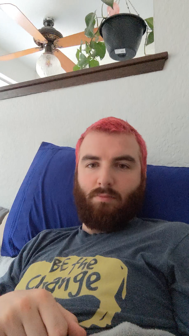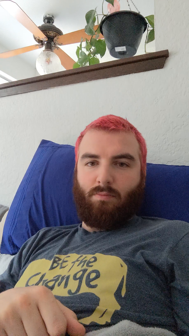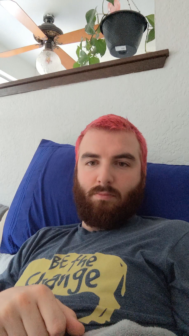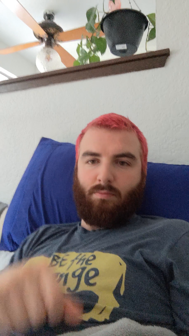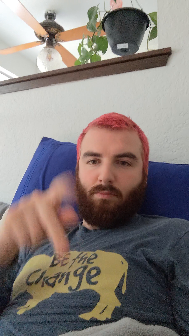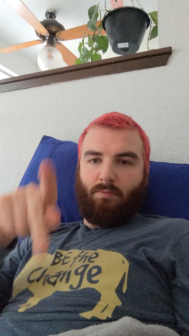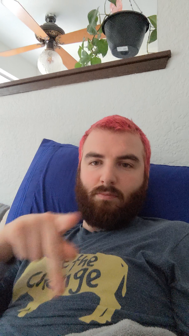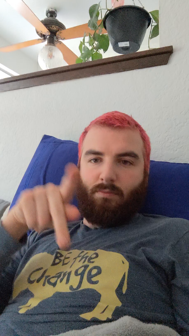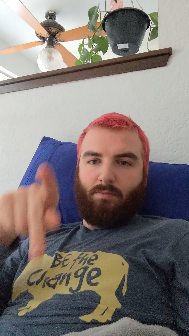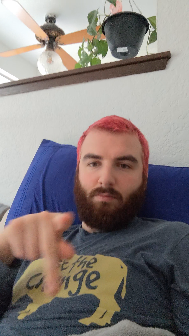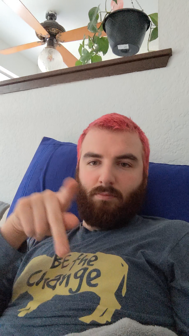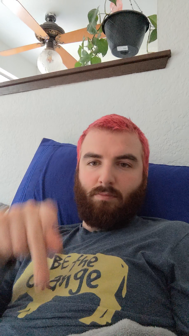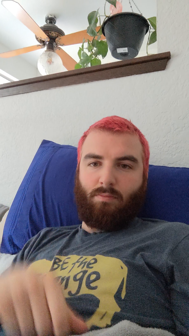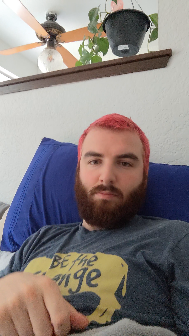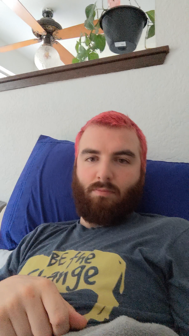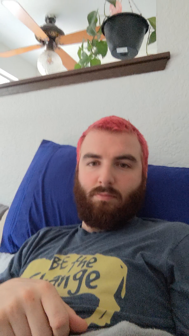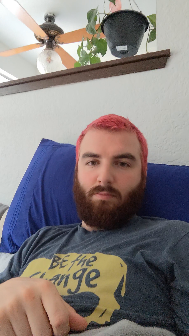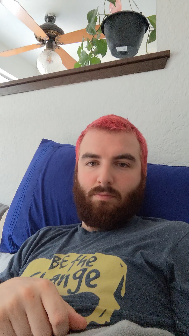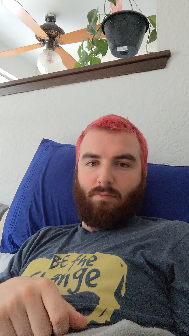people